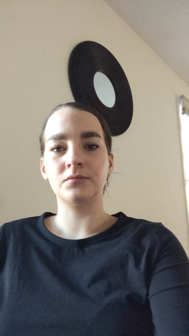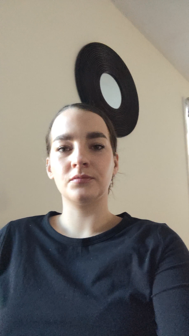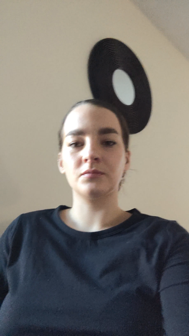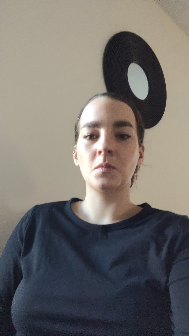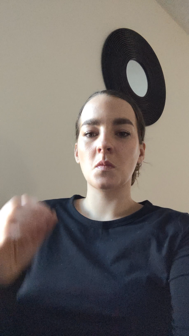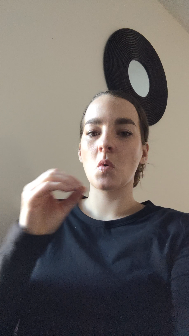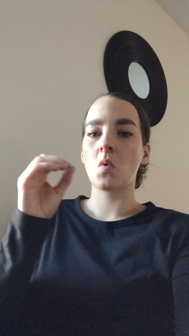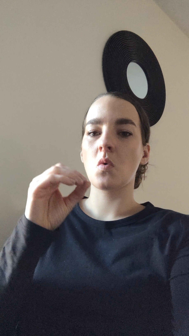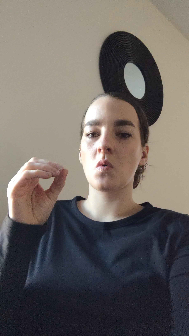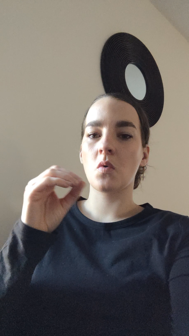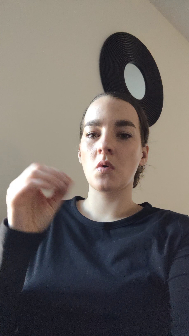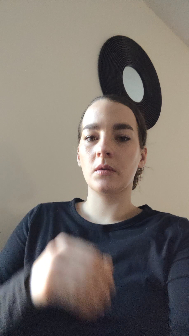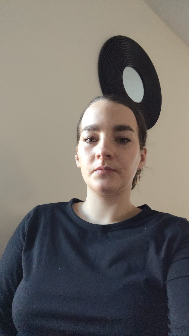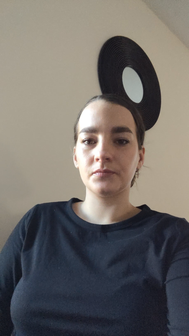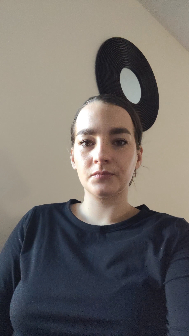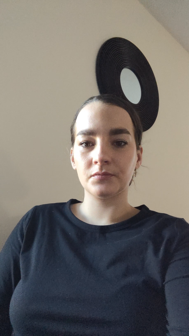more